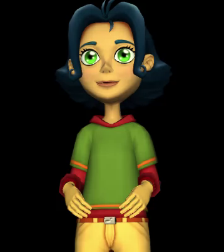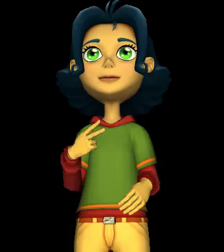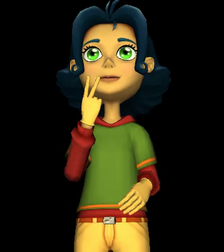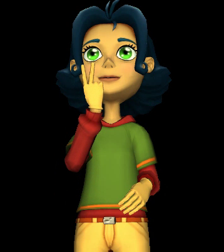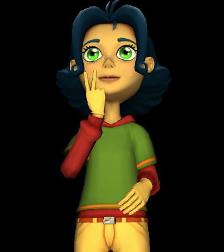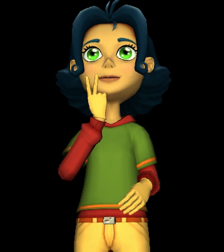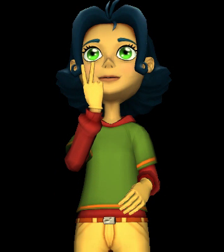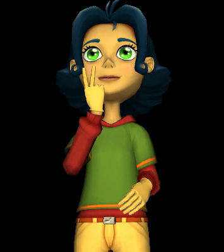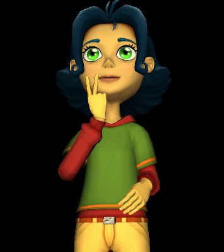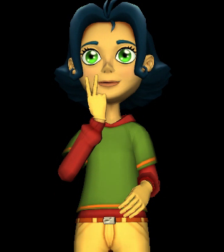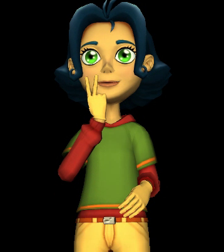يدخن